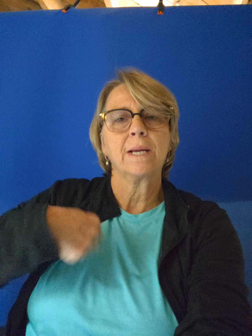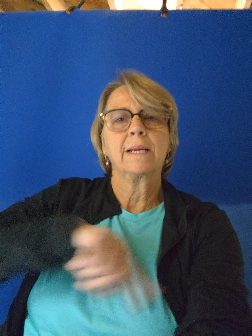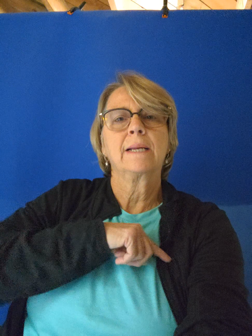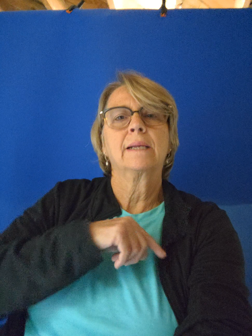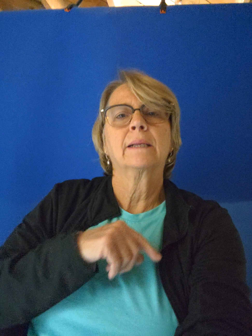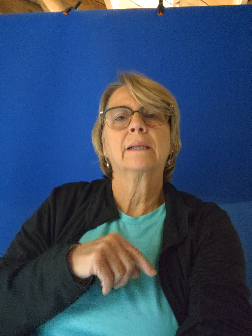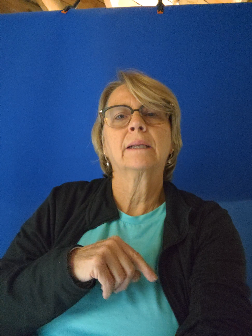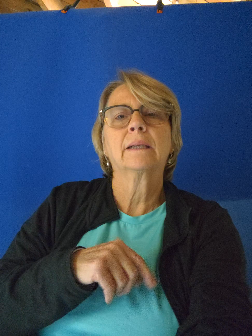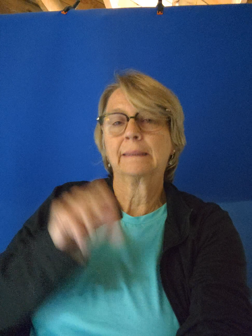we